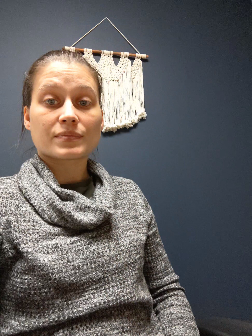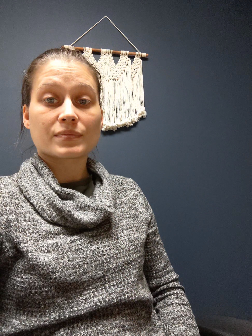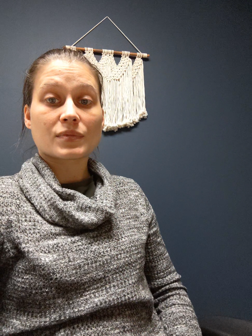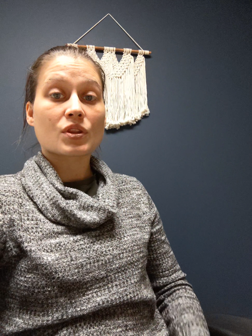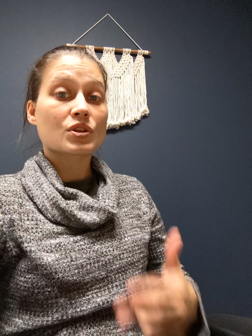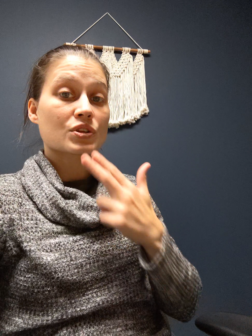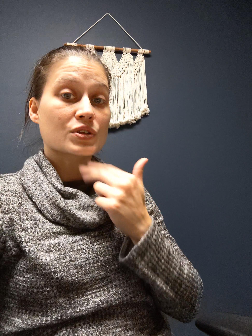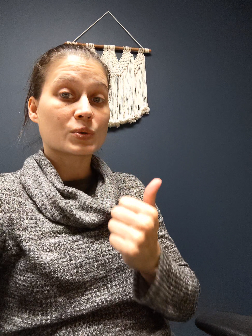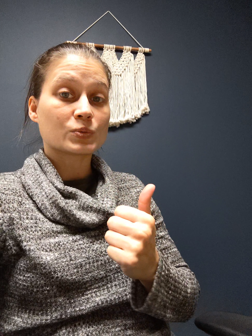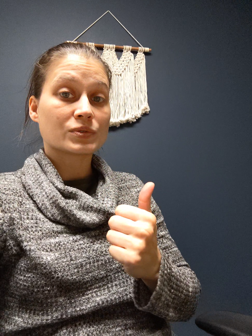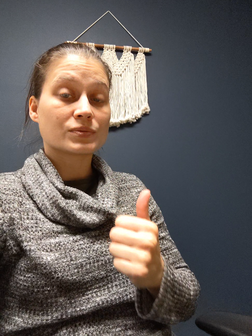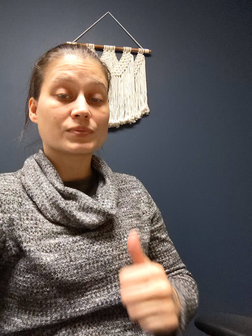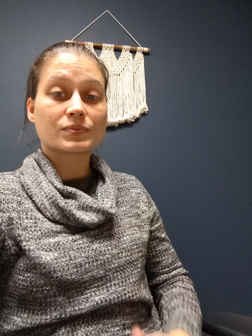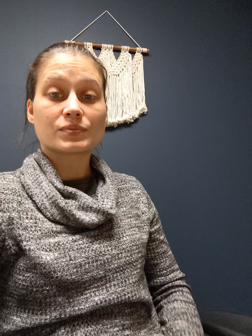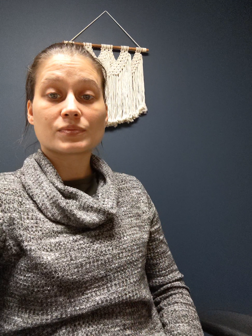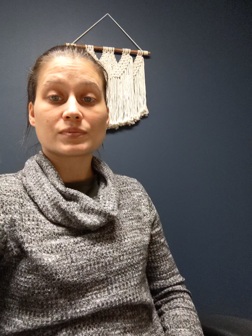cute